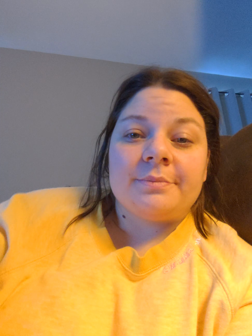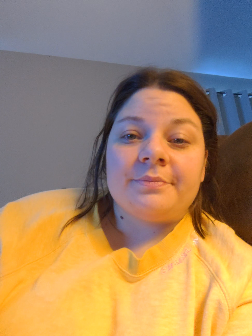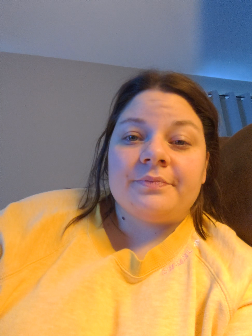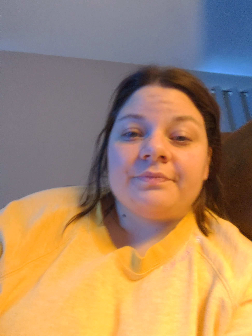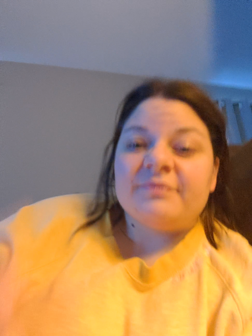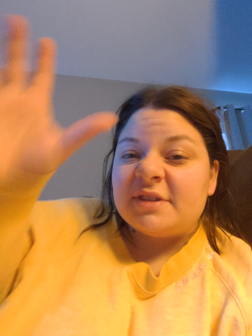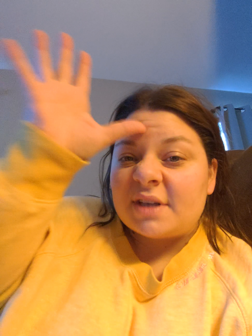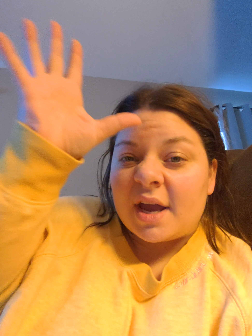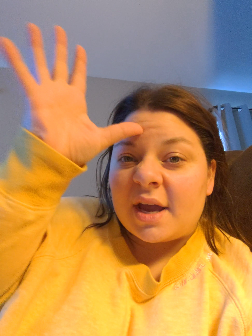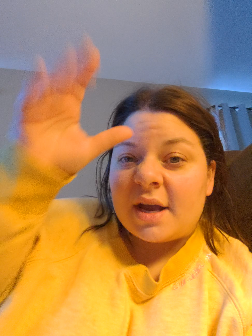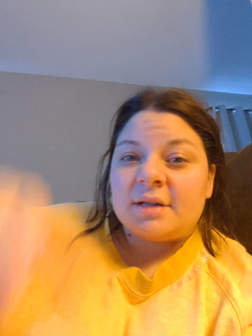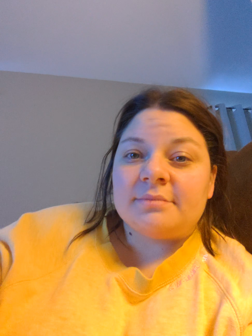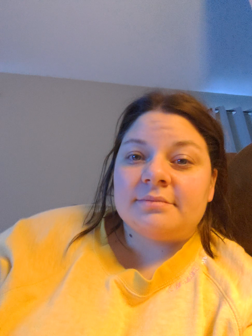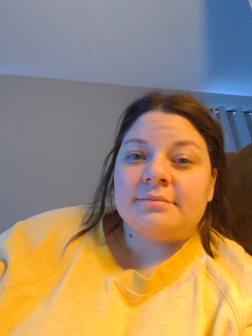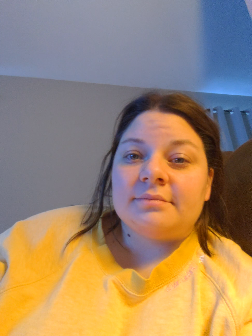dad